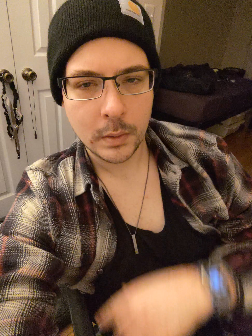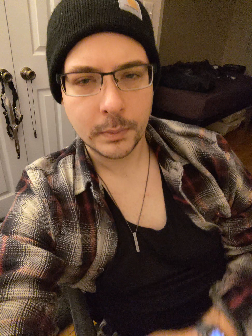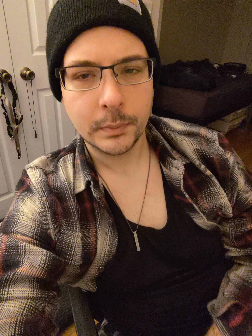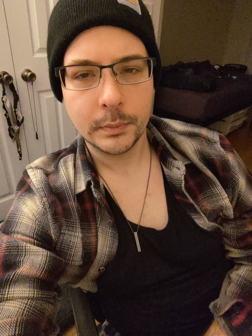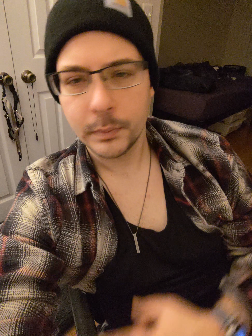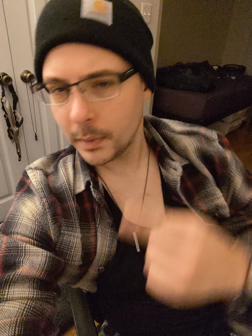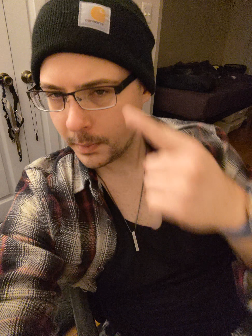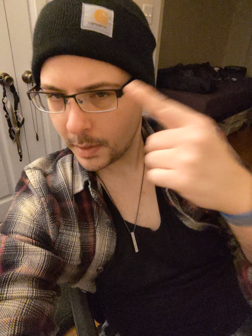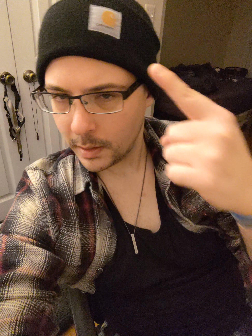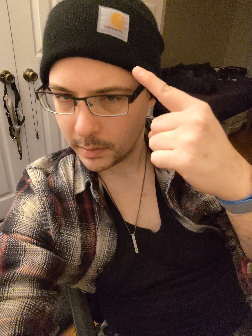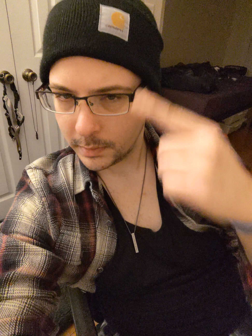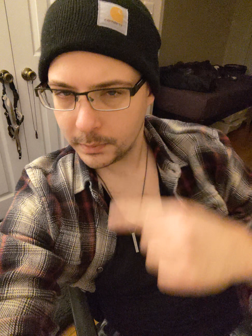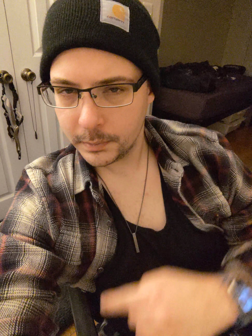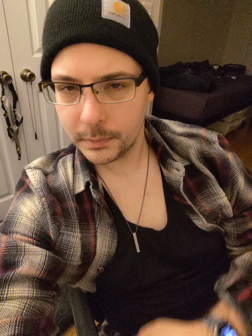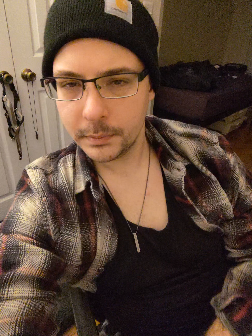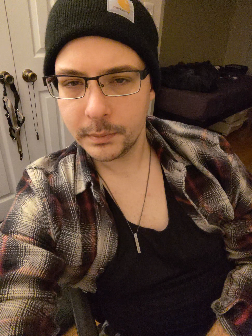penny